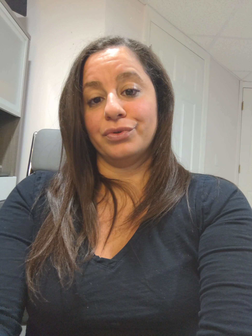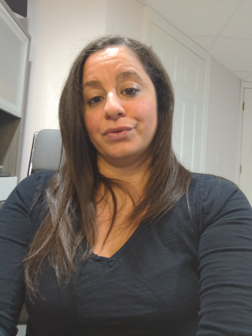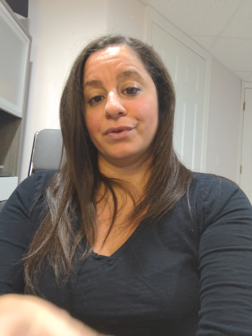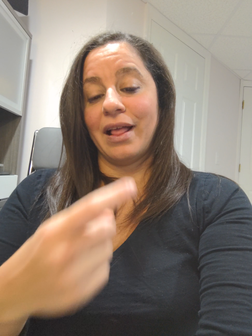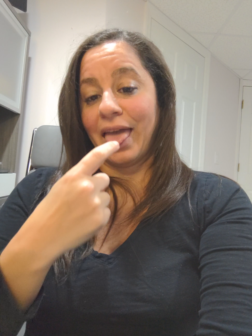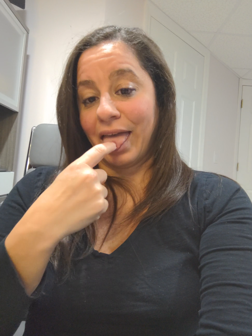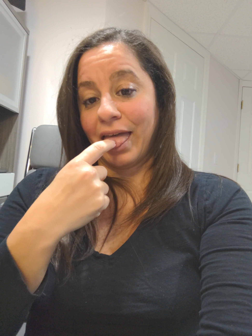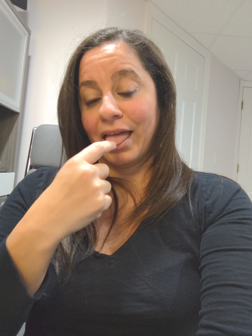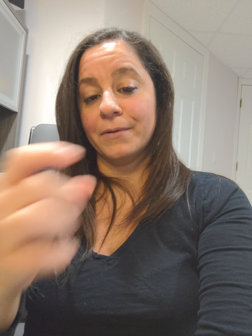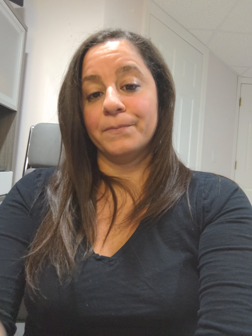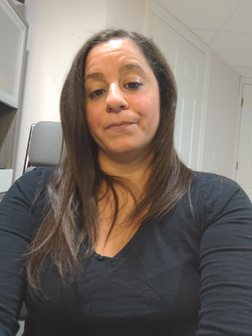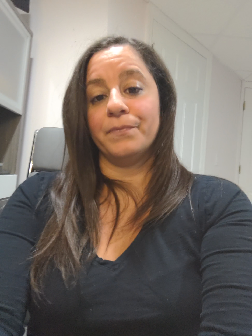tongue